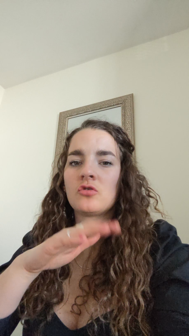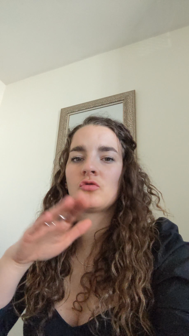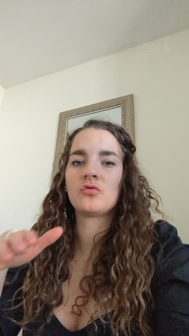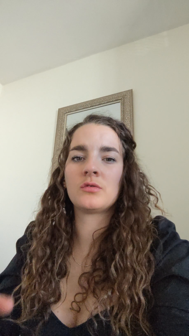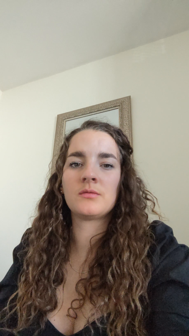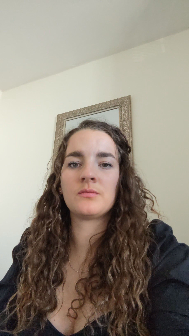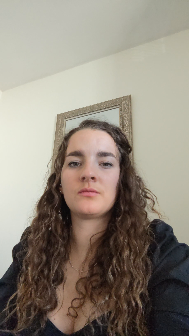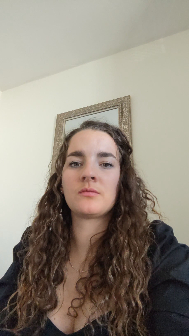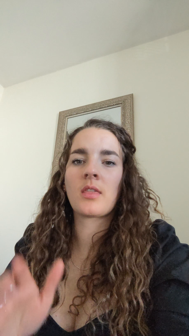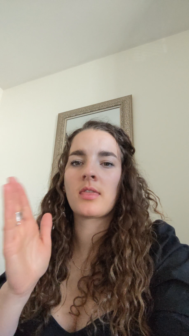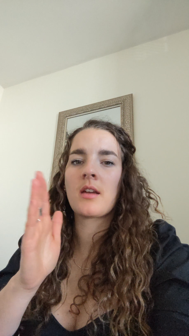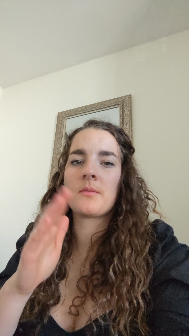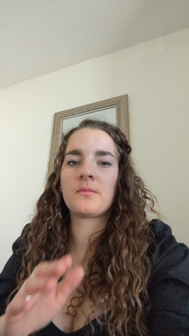clap